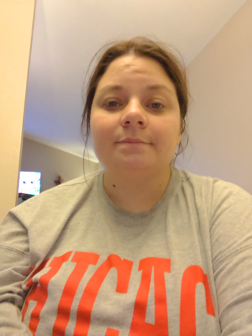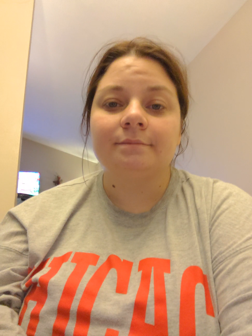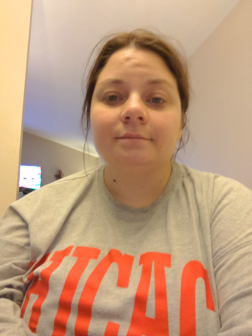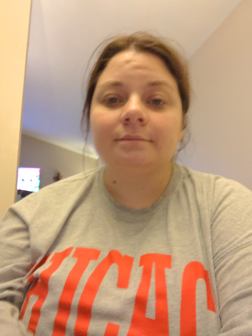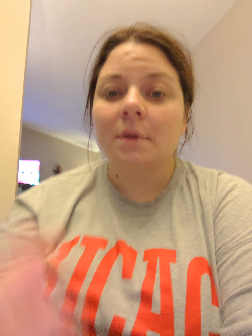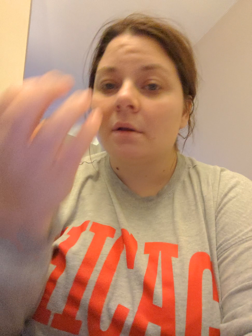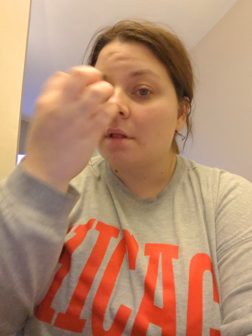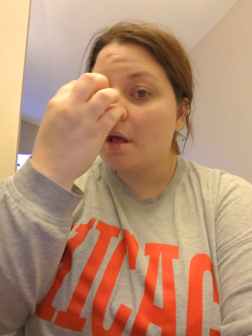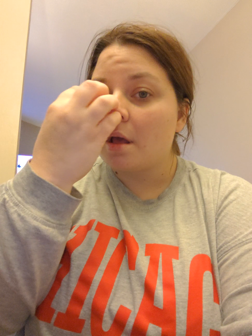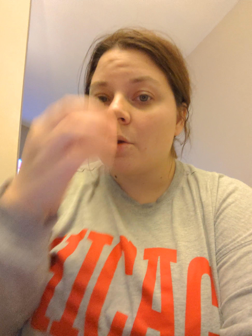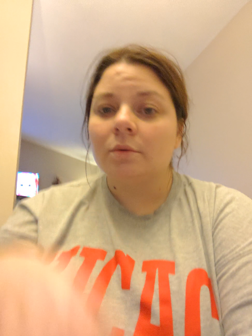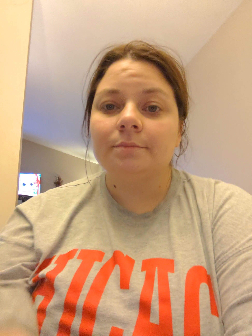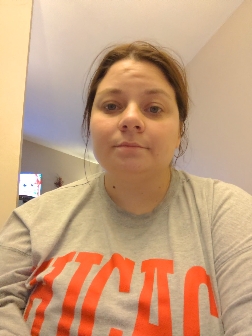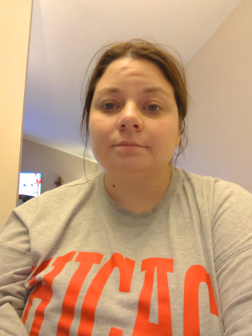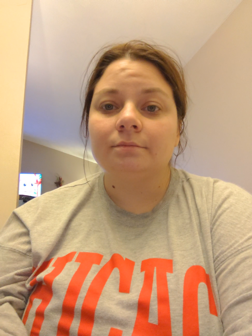clown